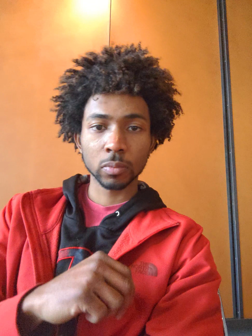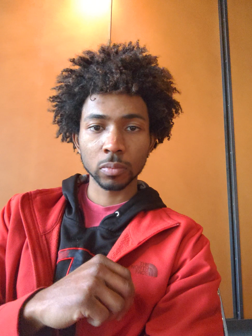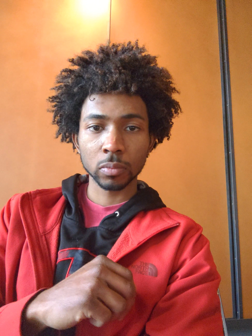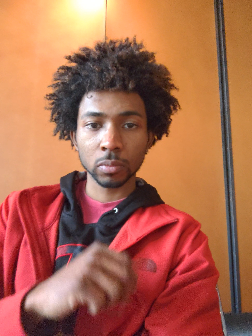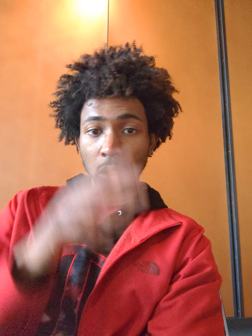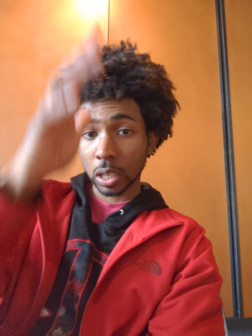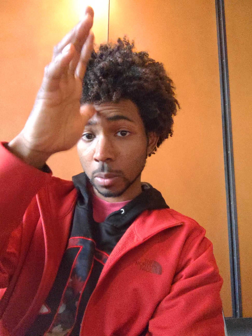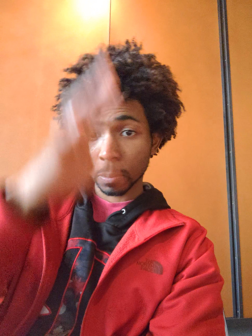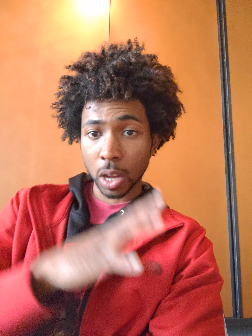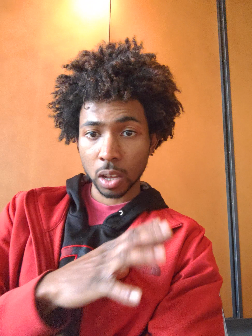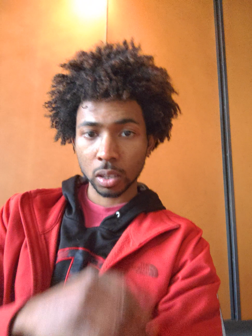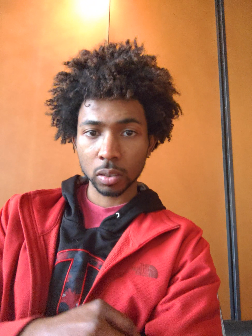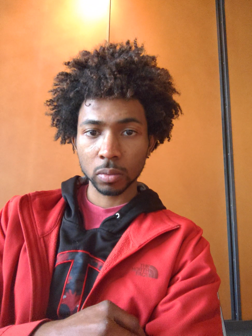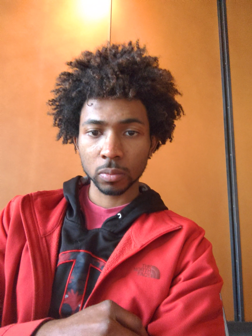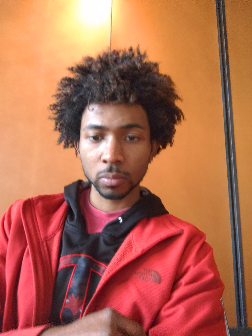man